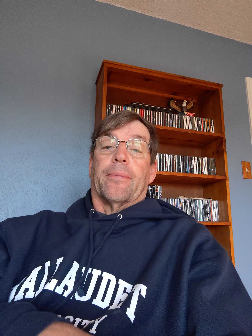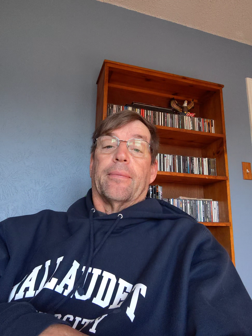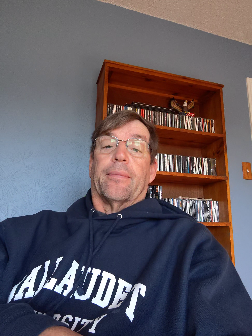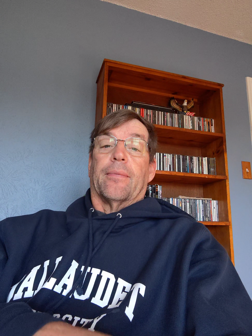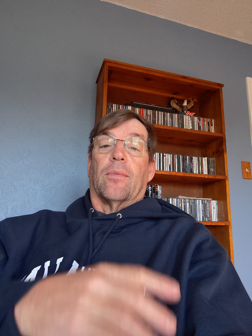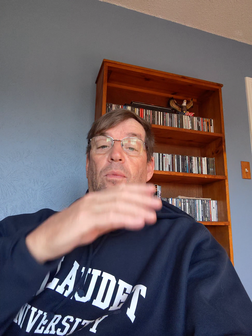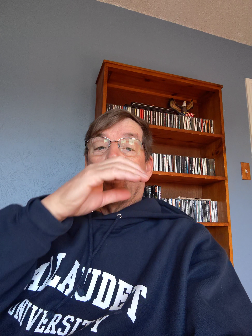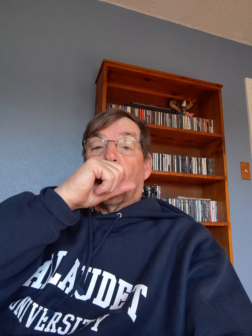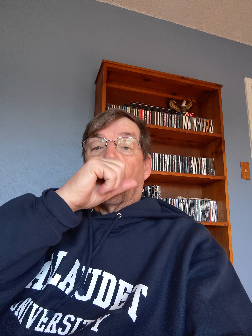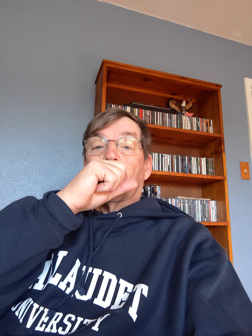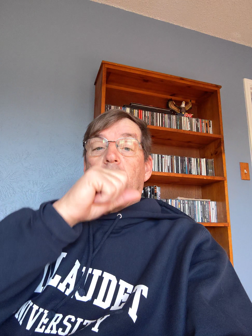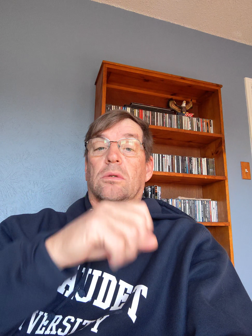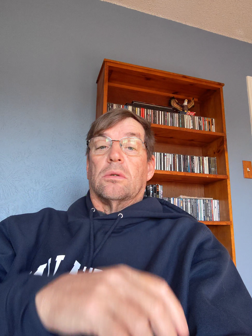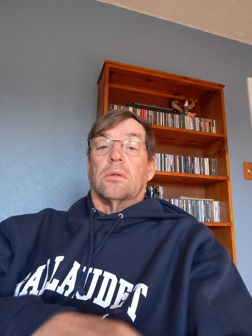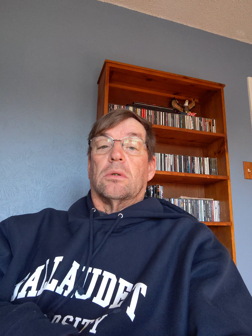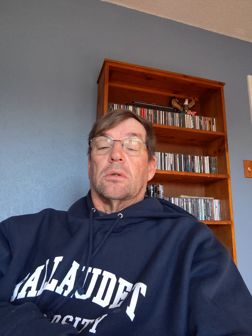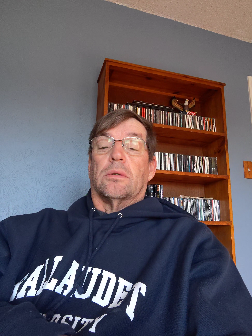orange